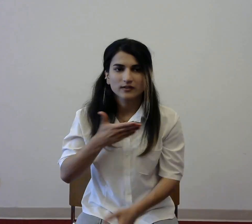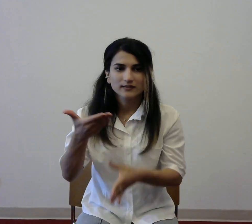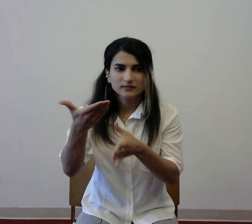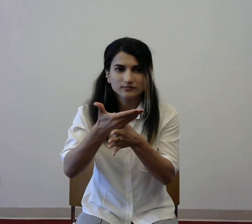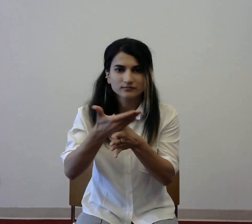kömək